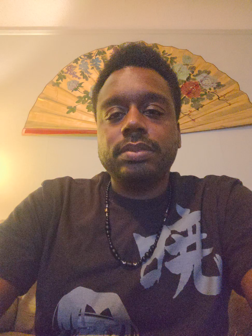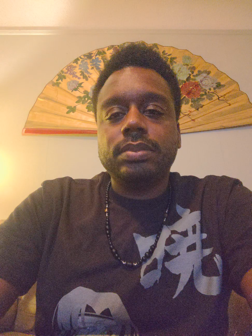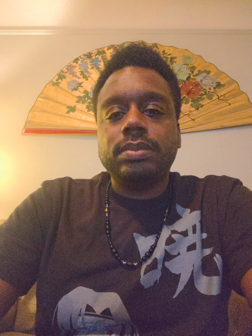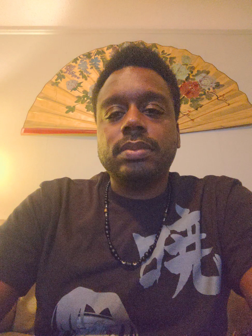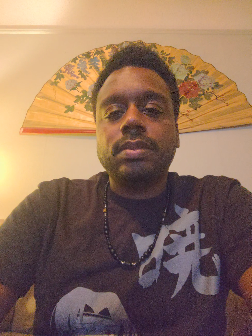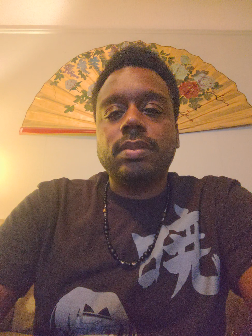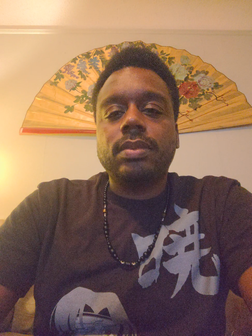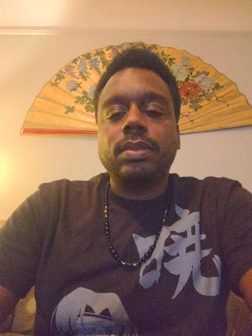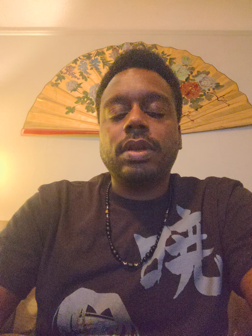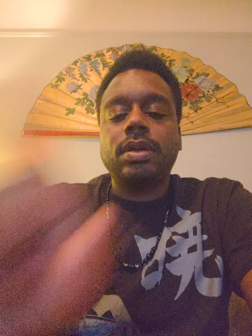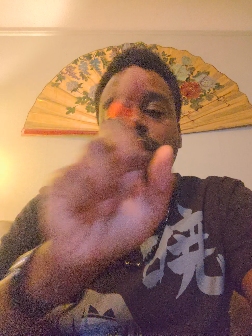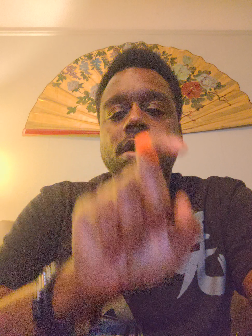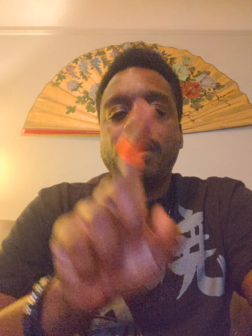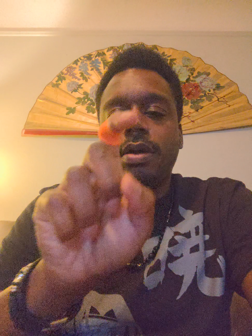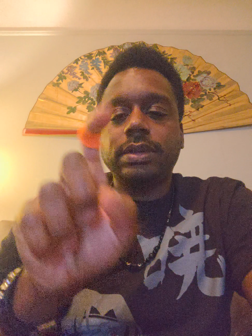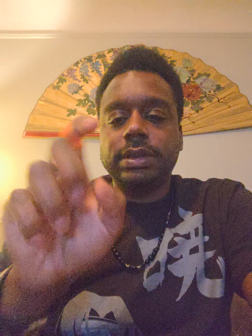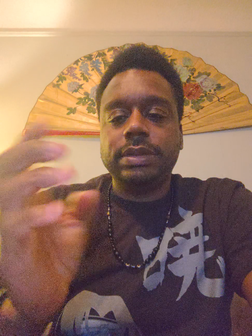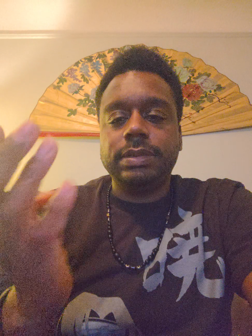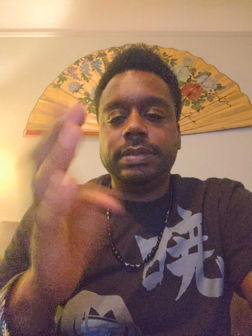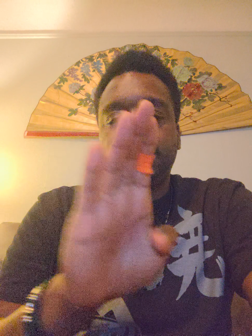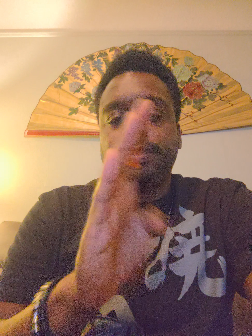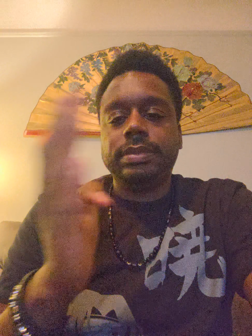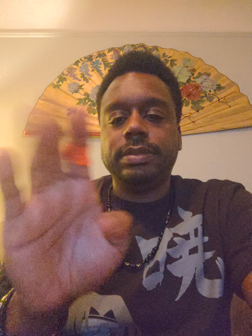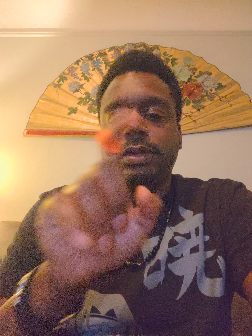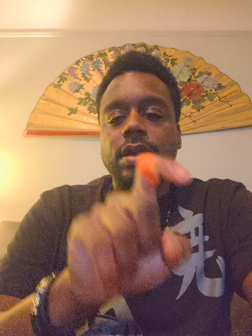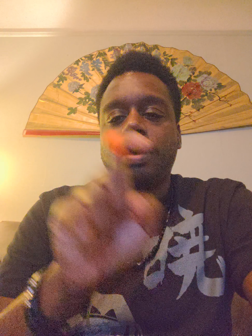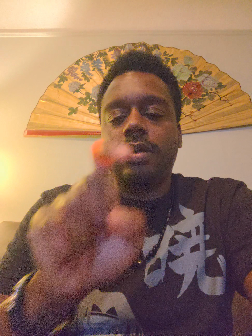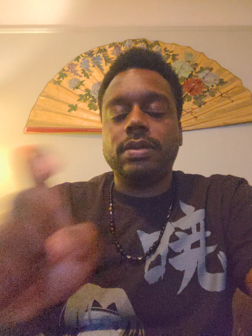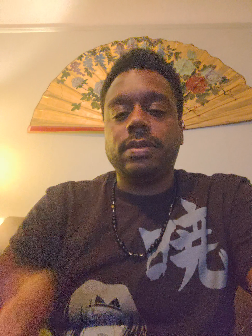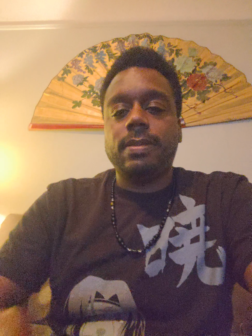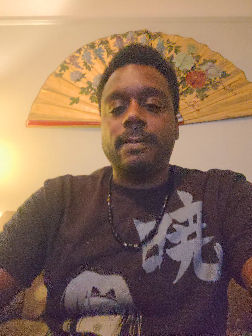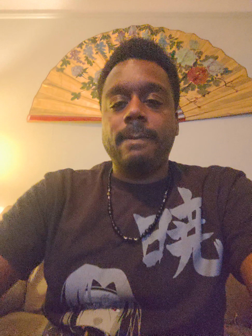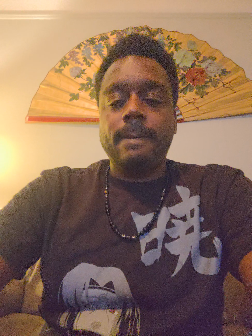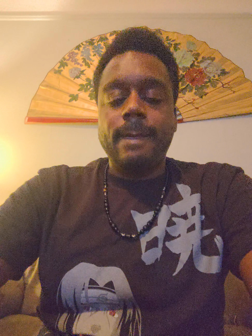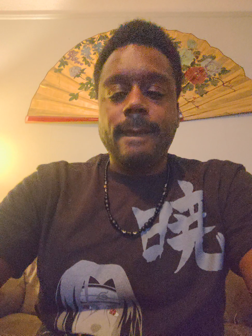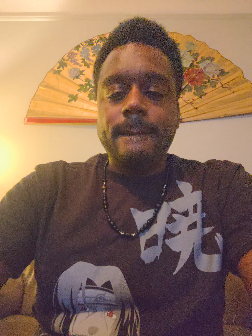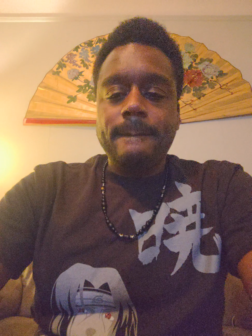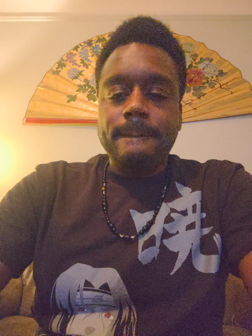closet